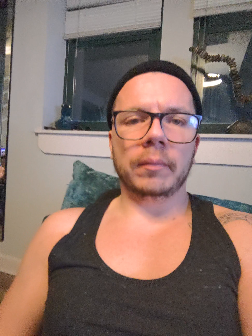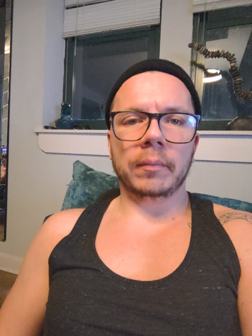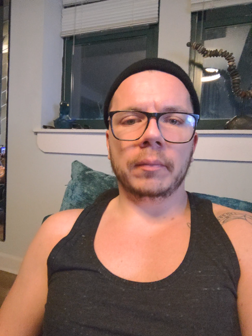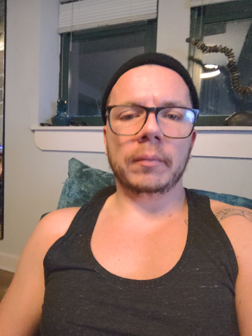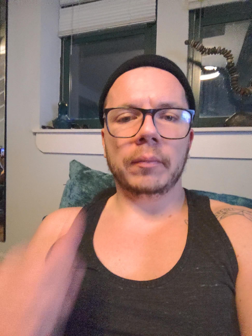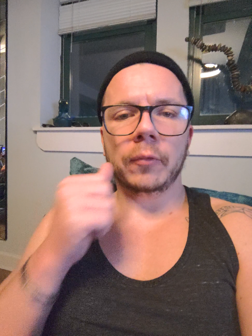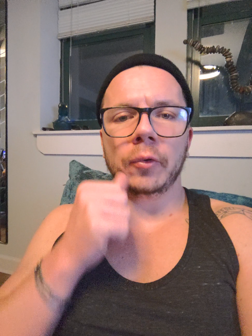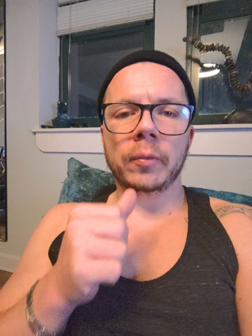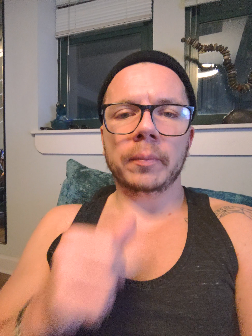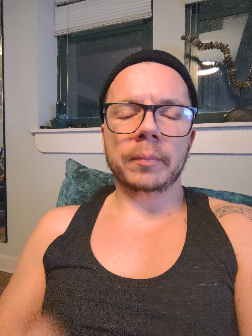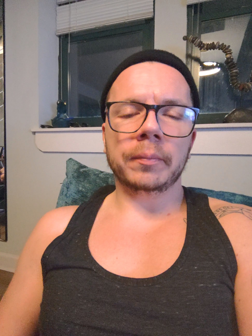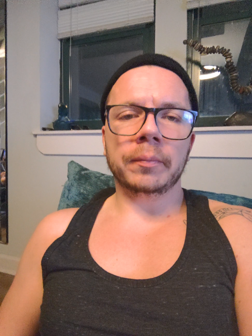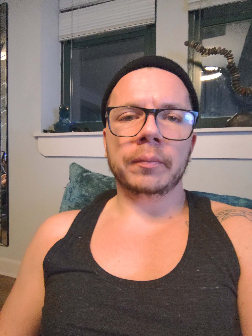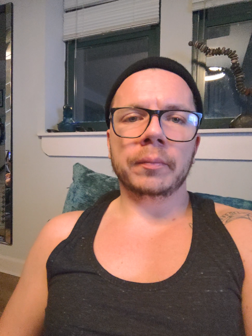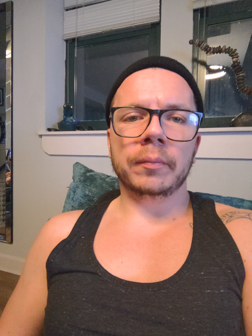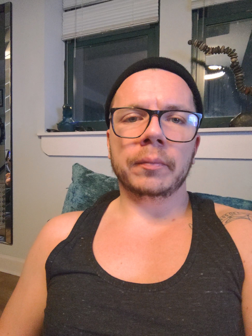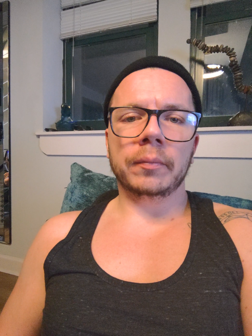girl